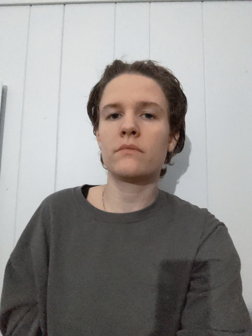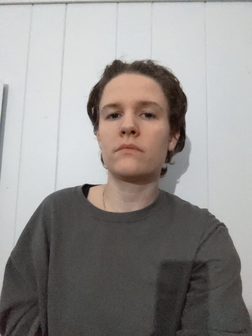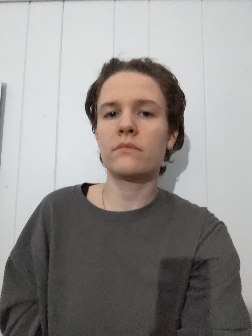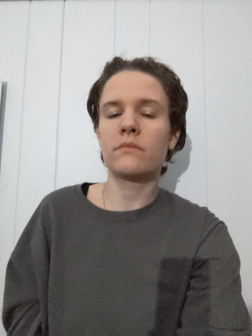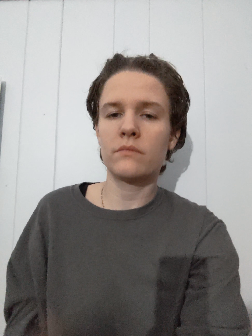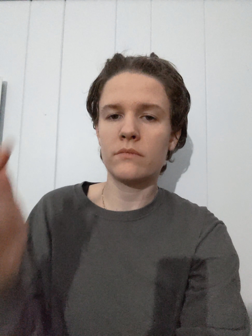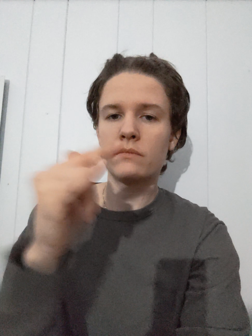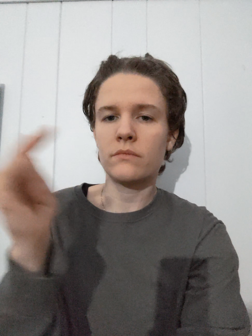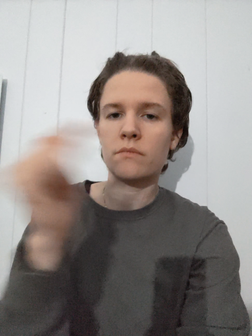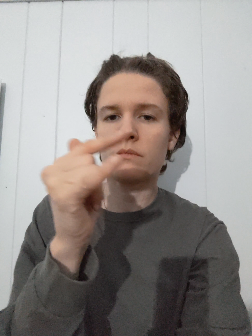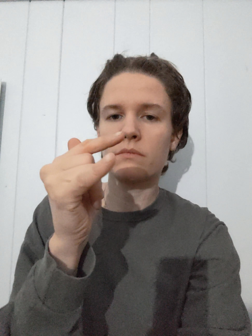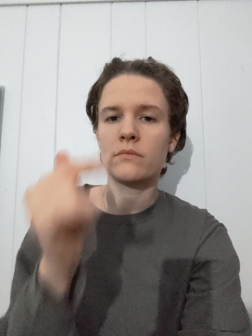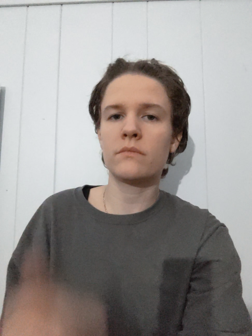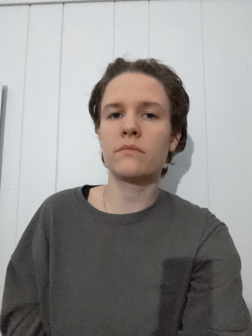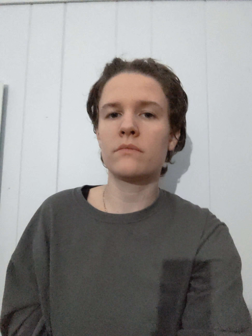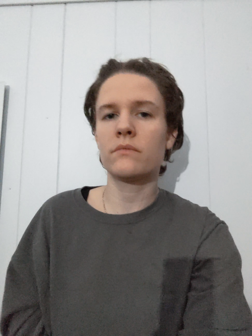airplane